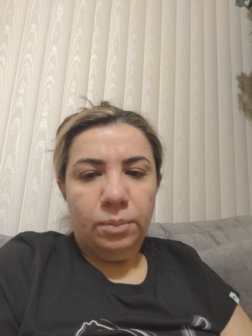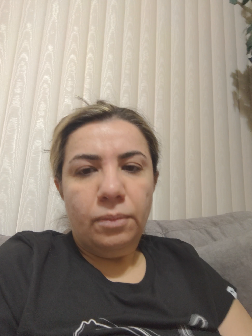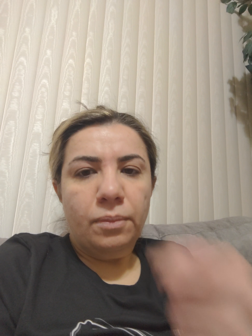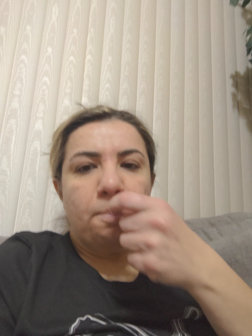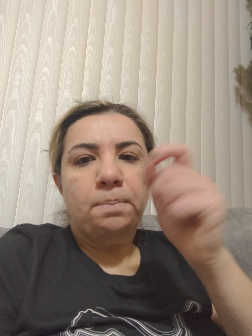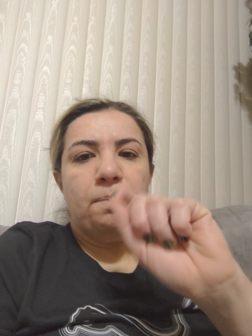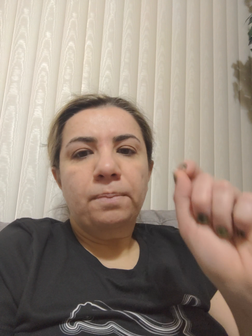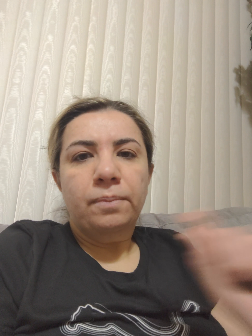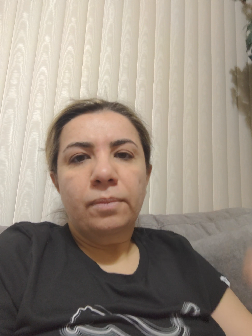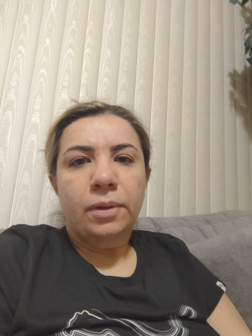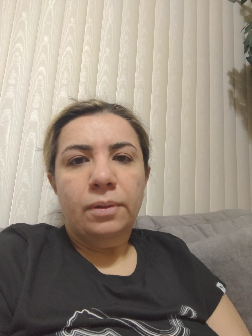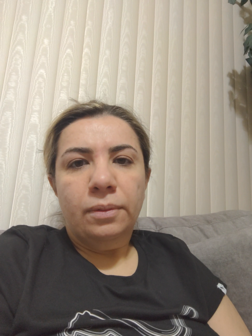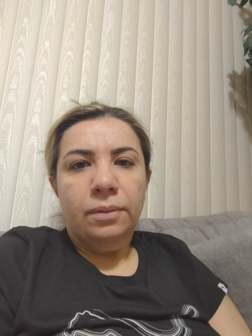pen